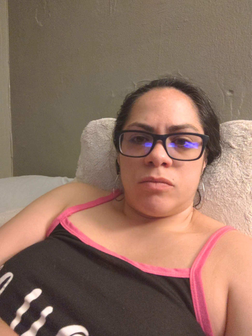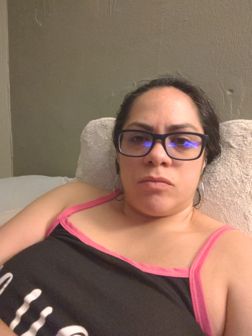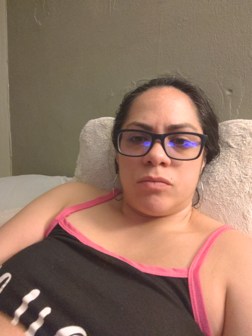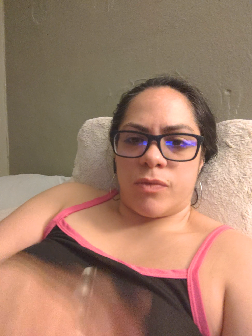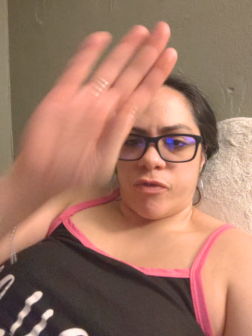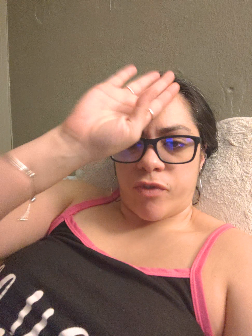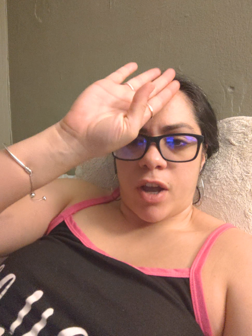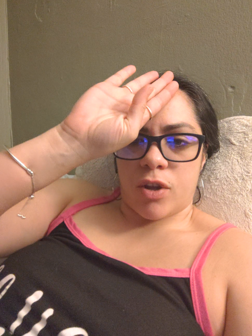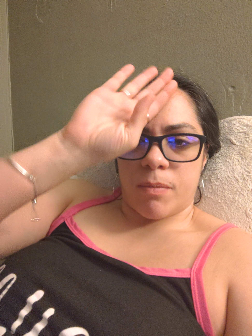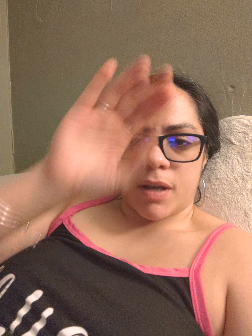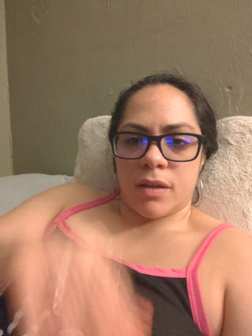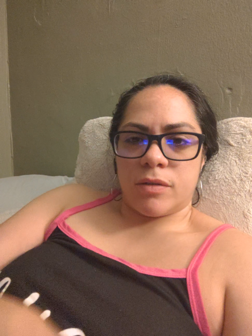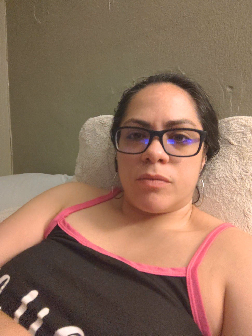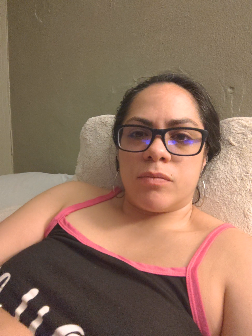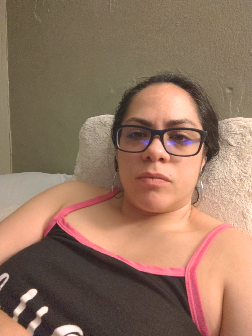fireman